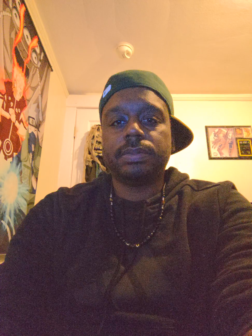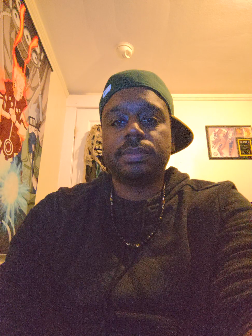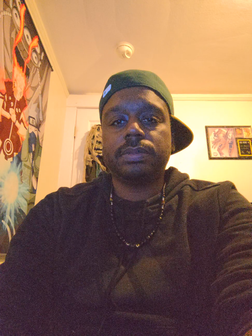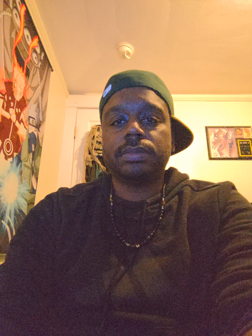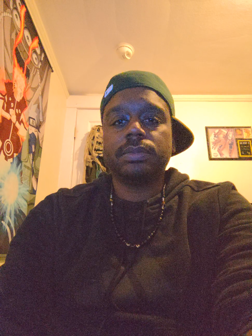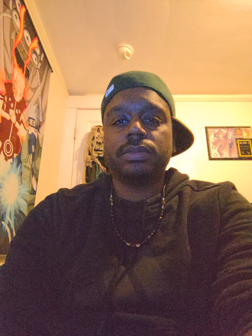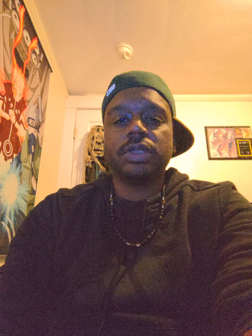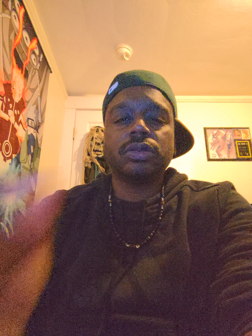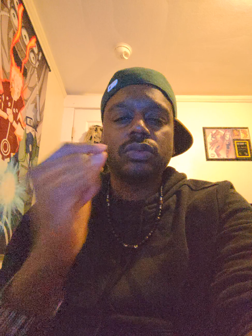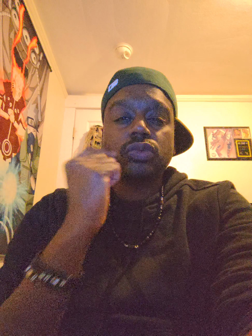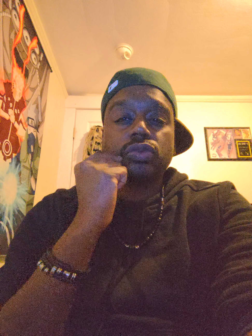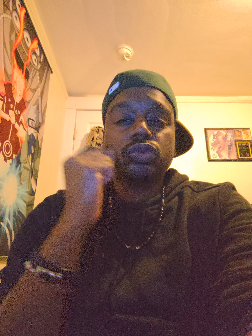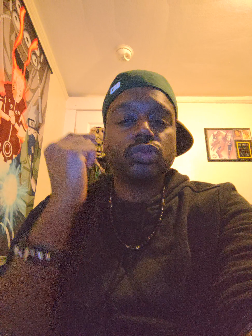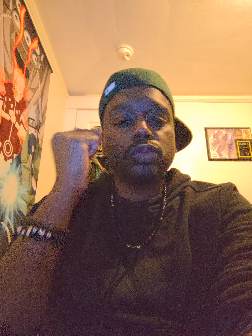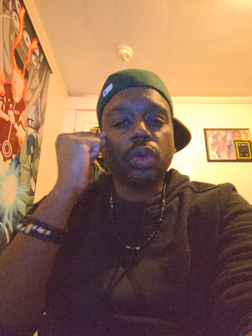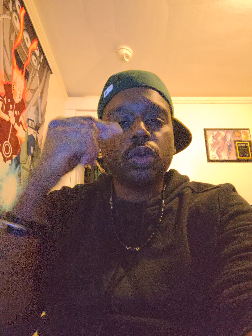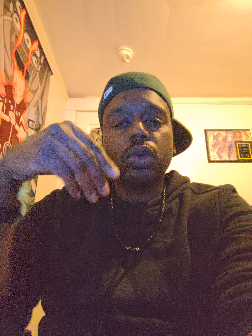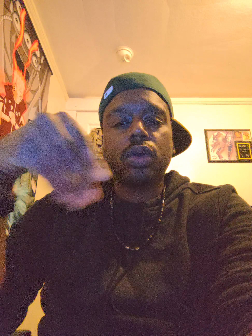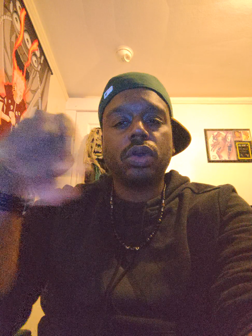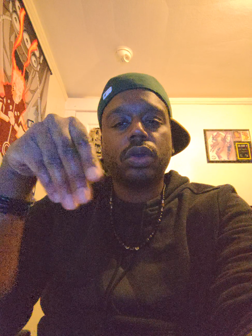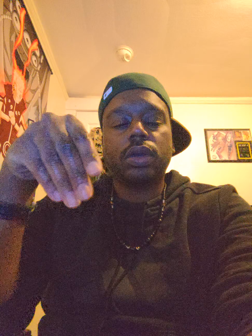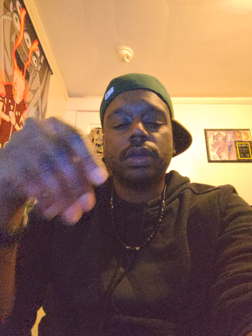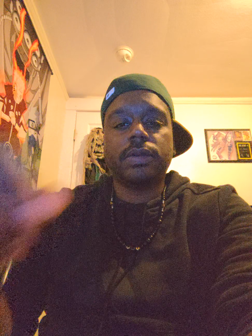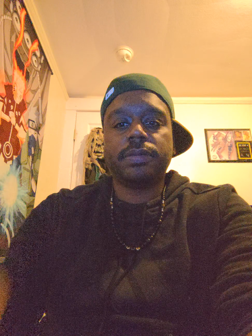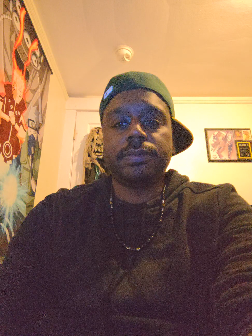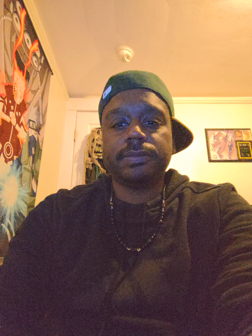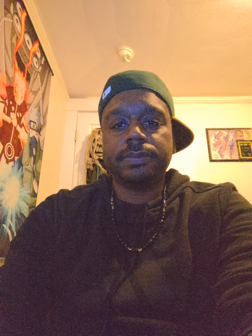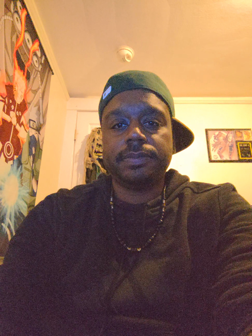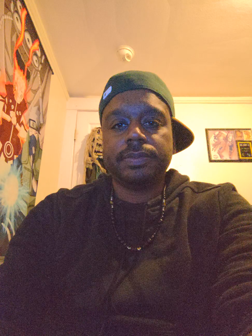store